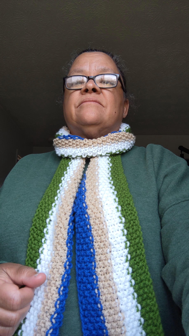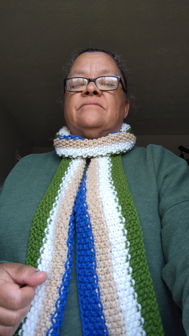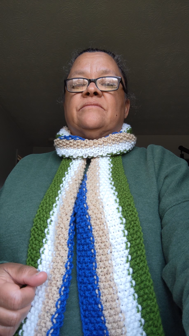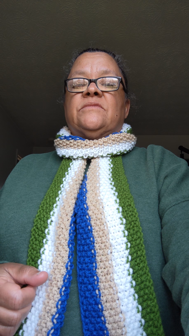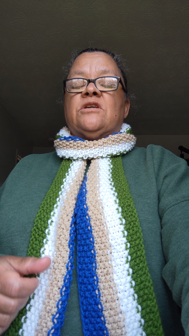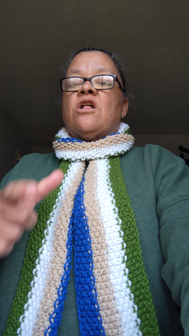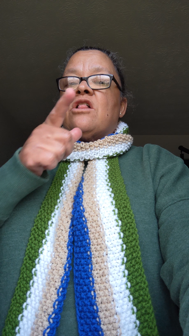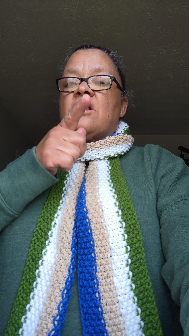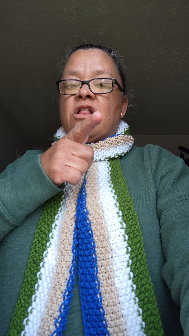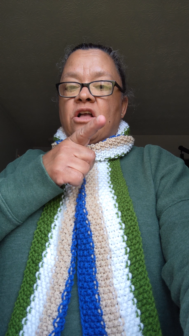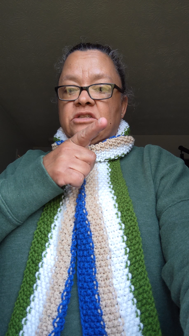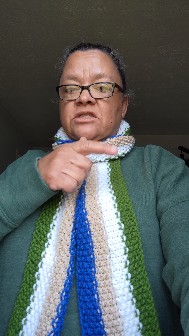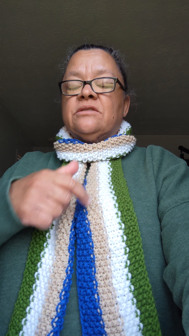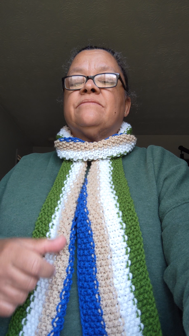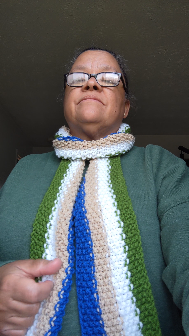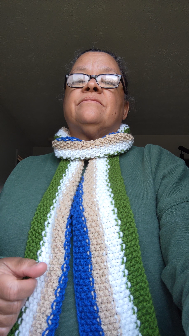lunch